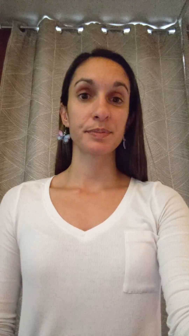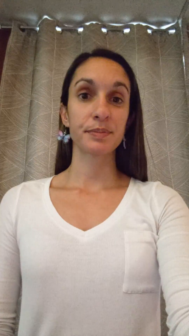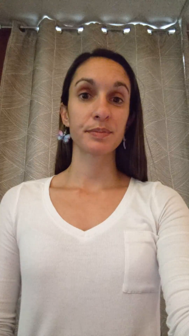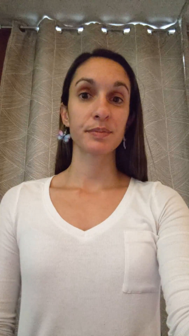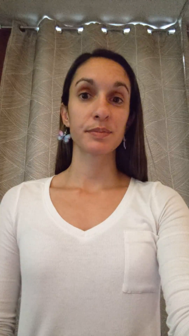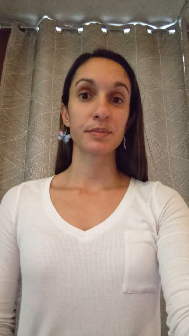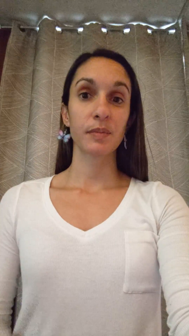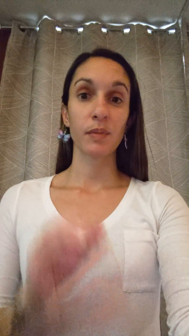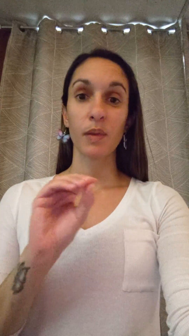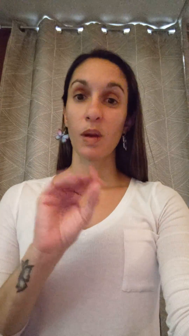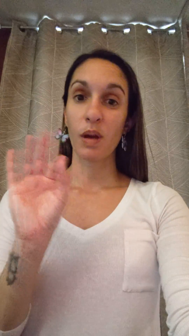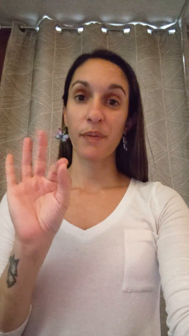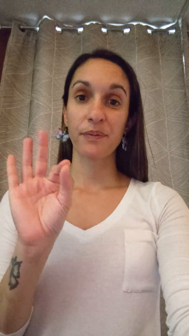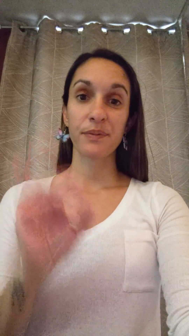off